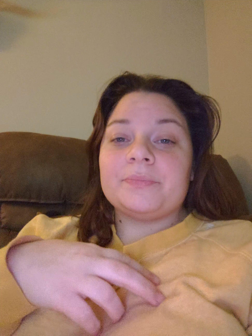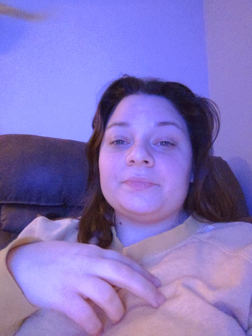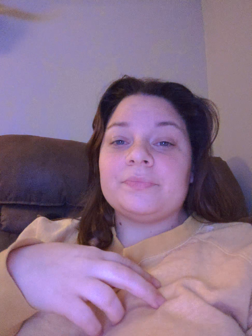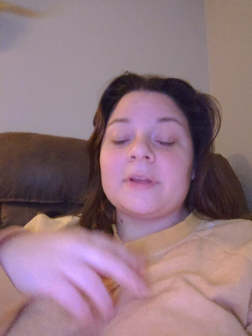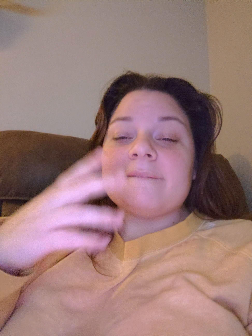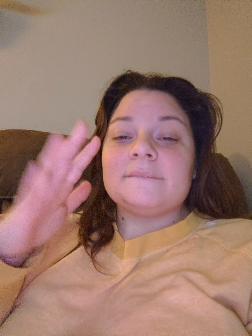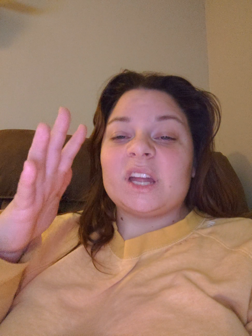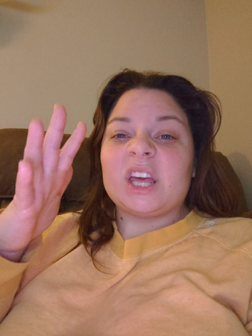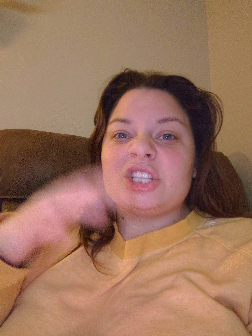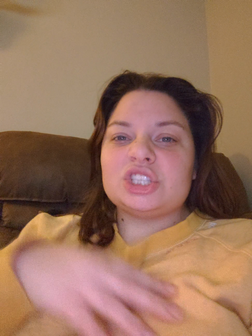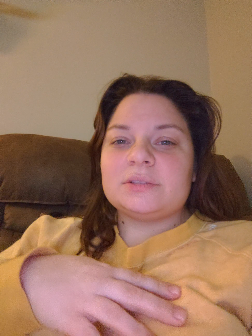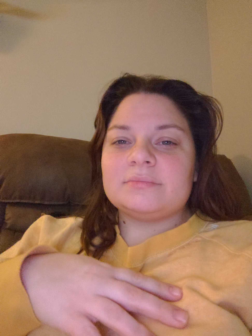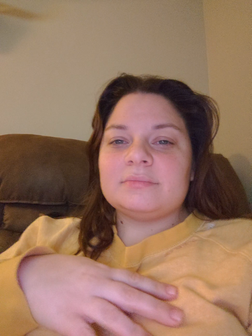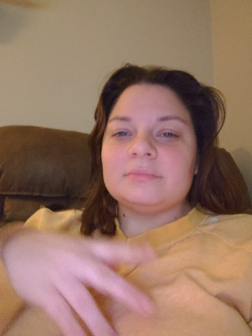finish